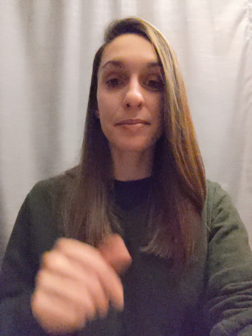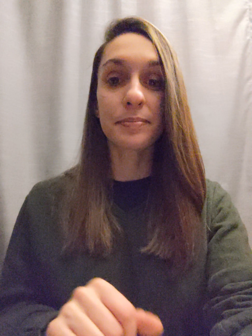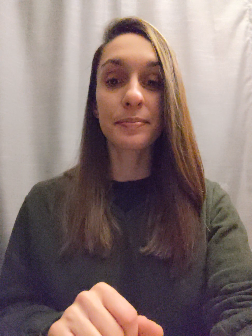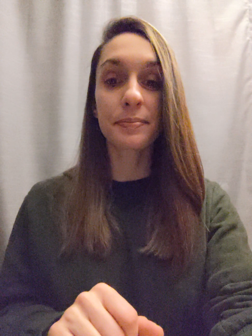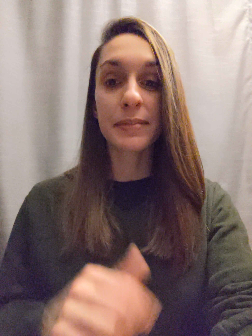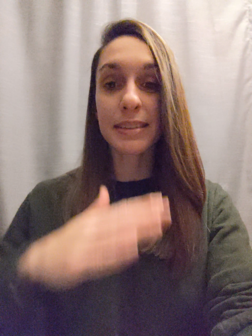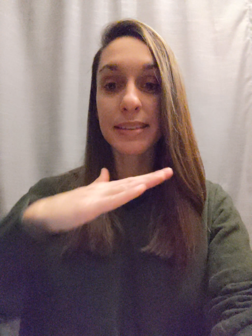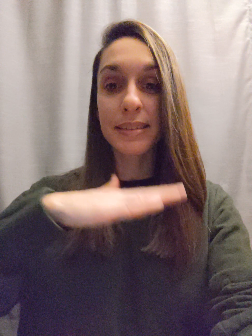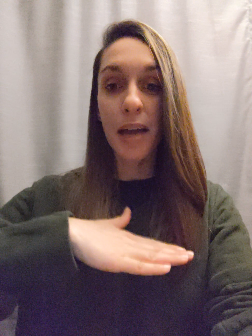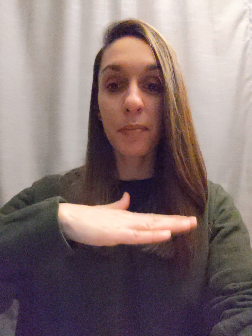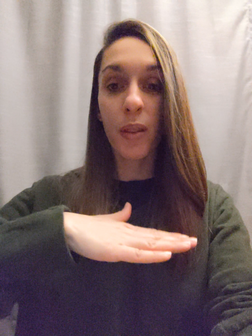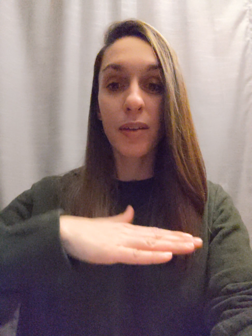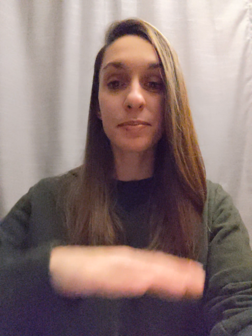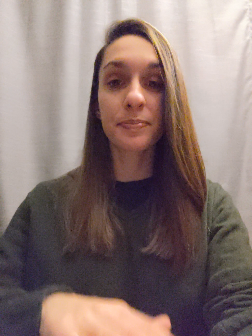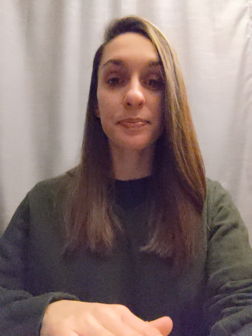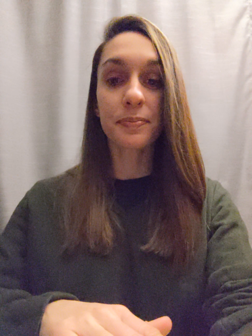table